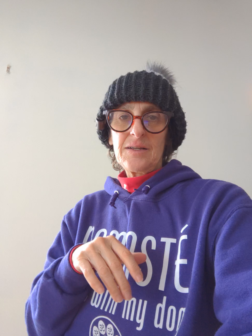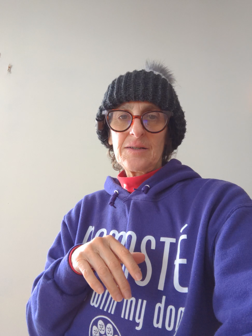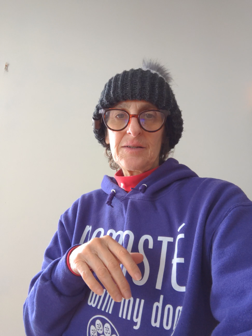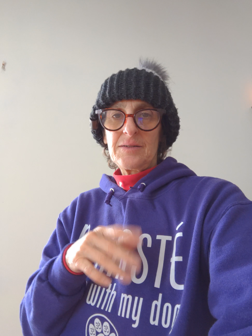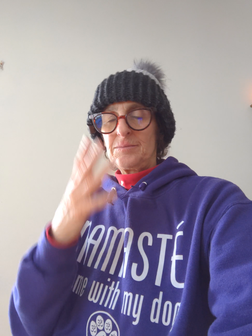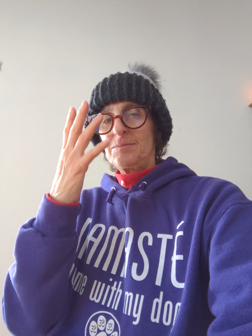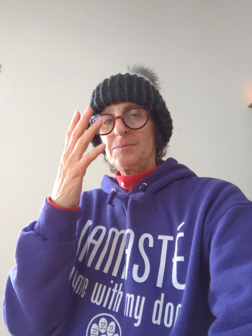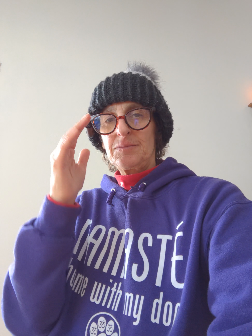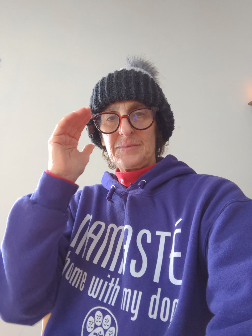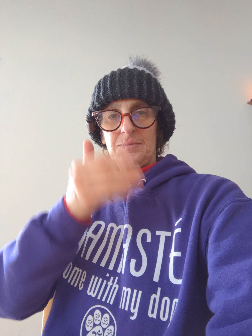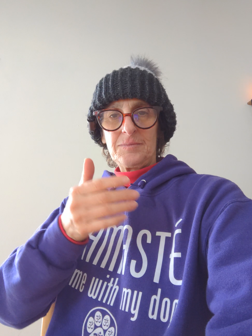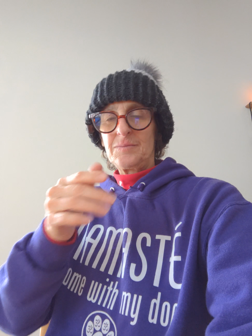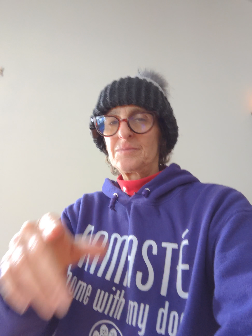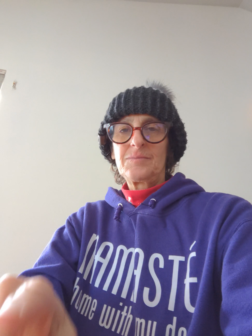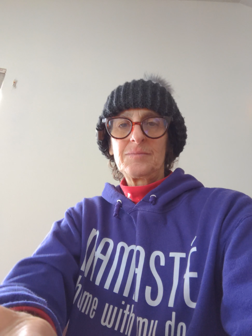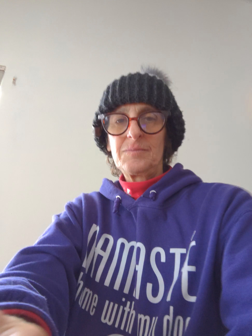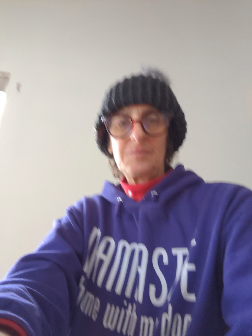sleepy